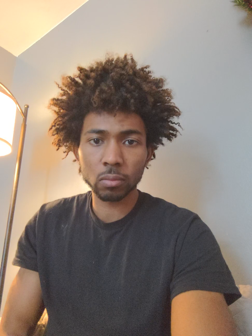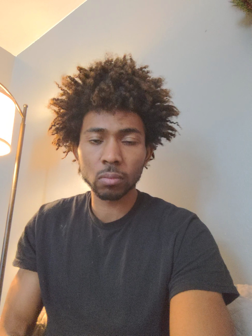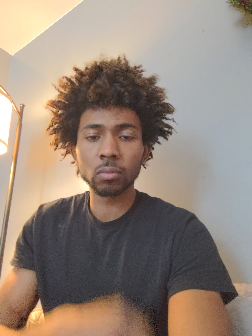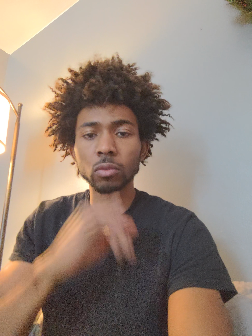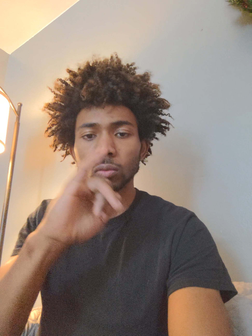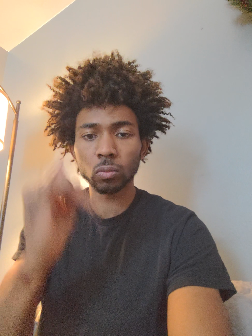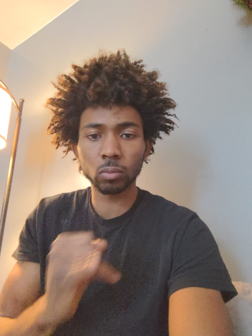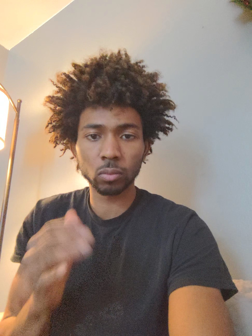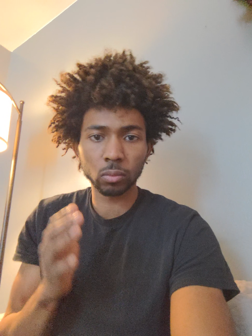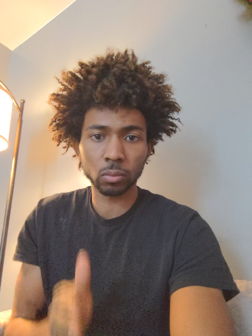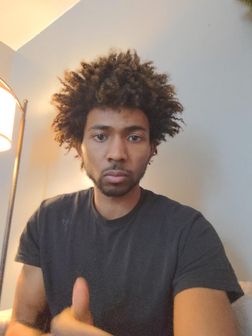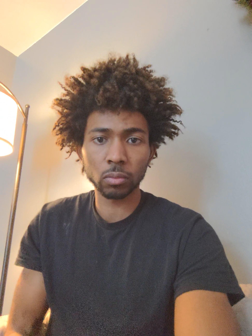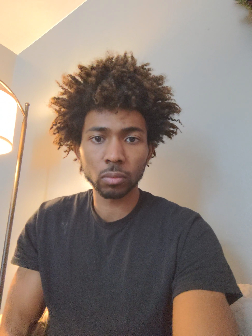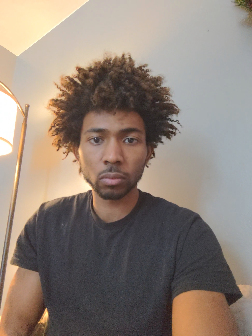drawer